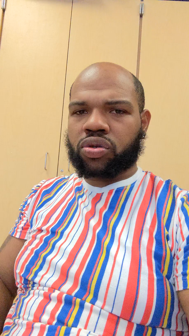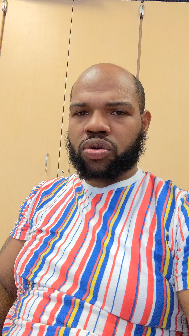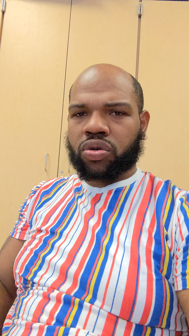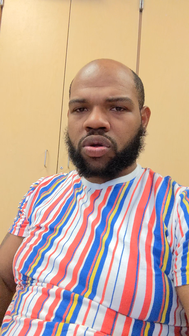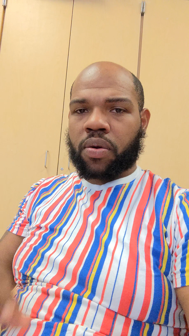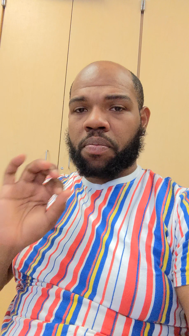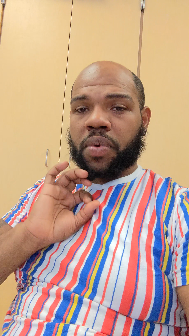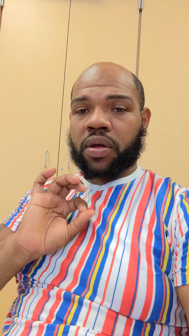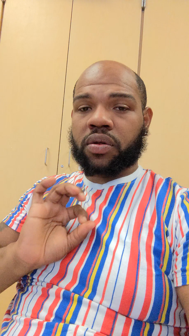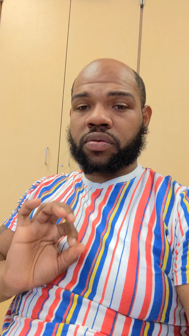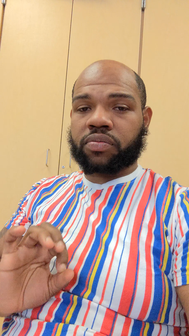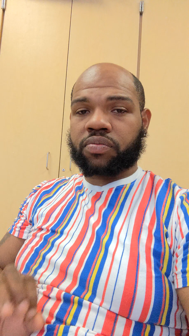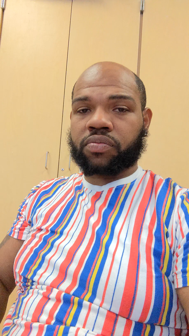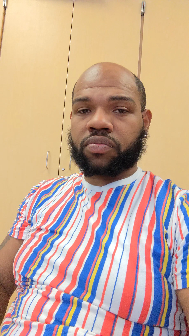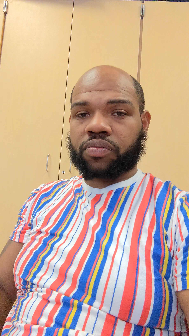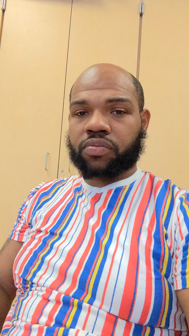button